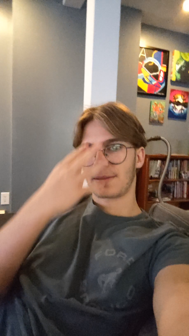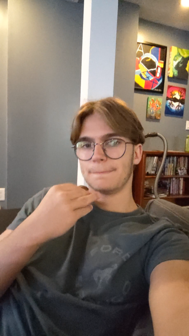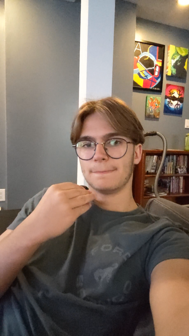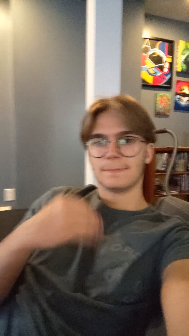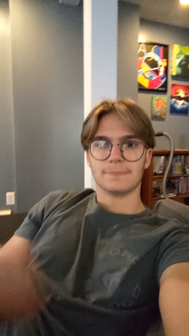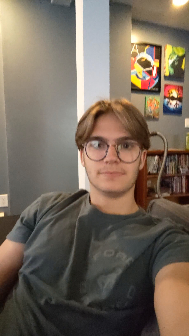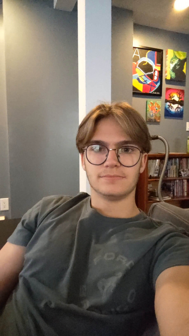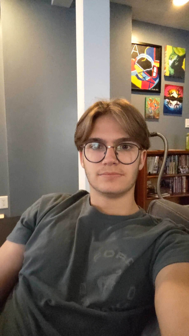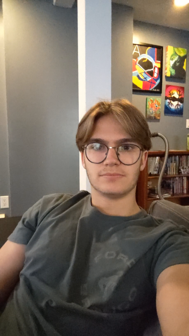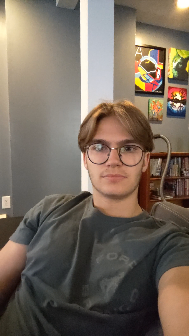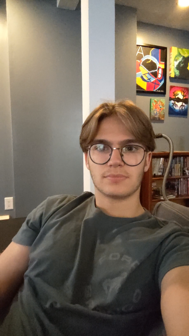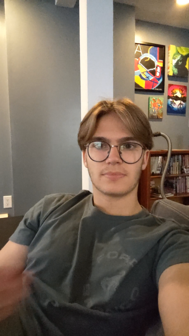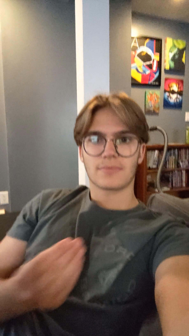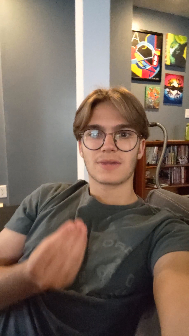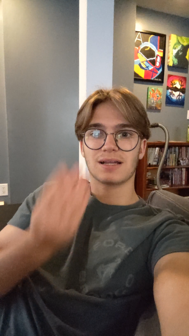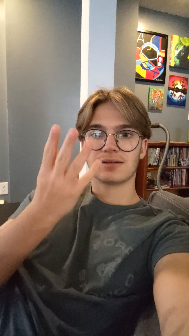plants